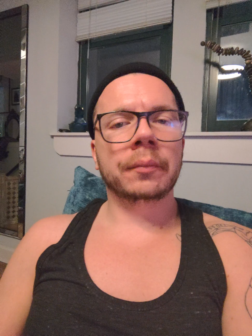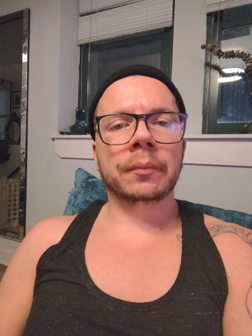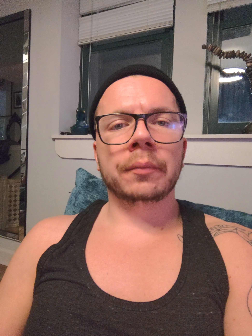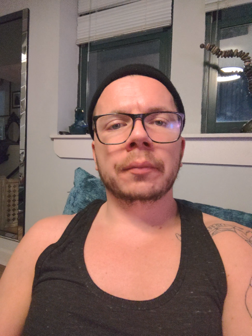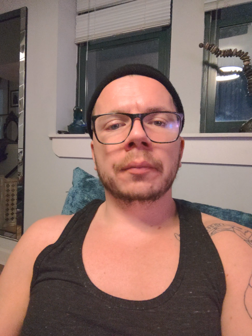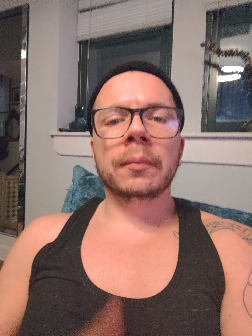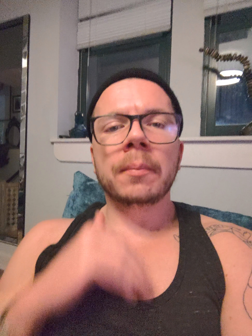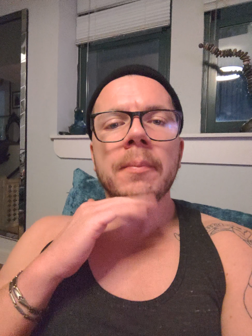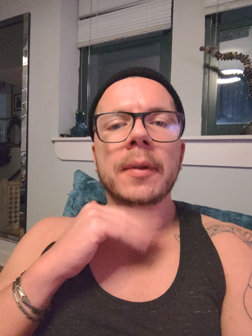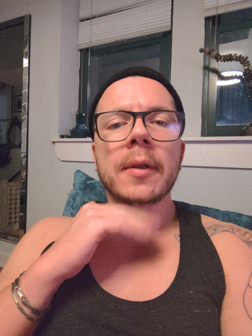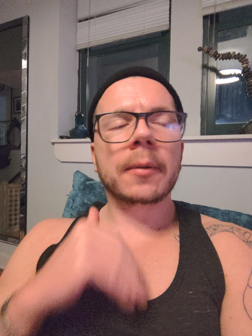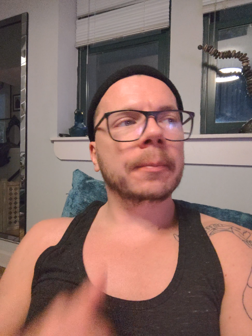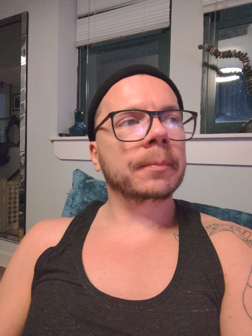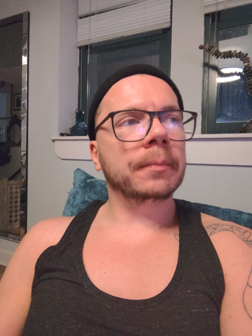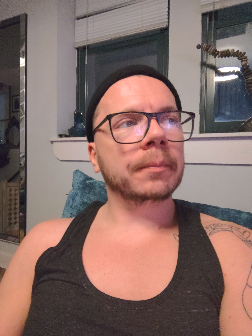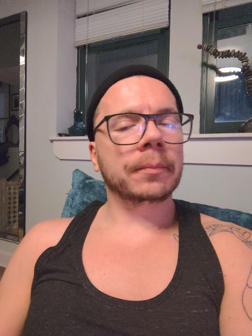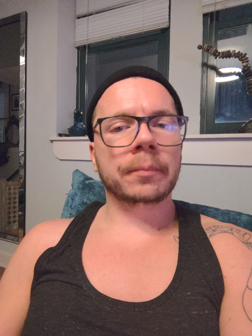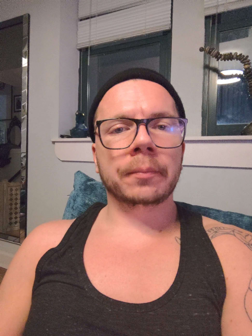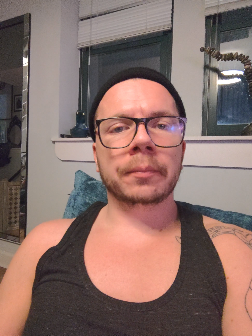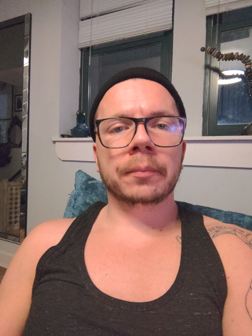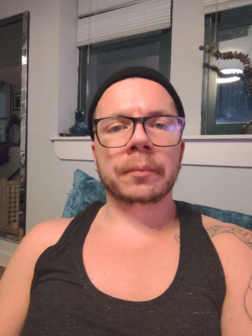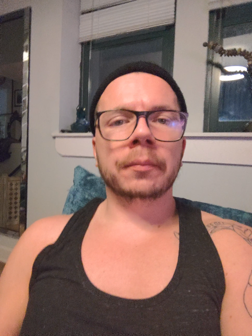pig